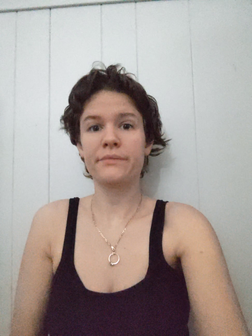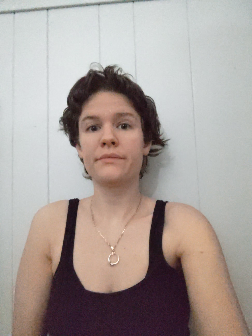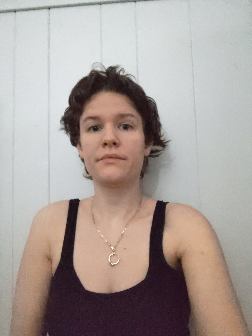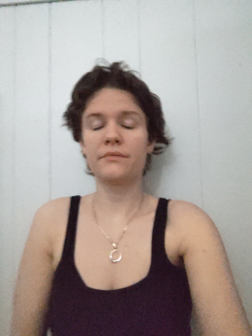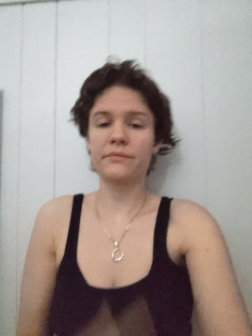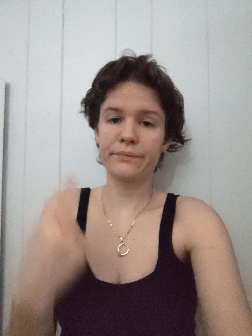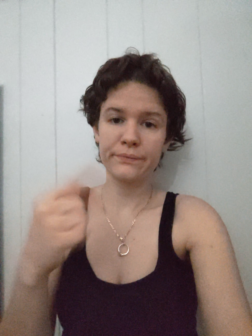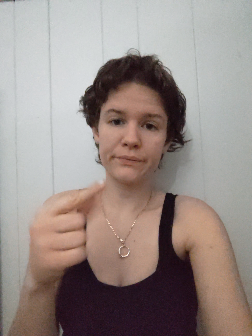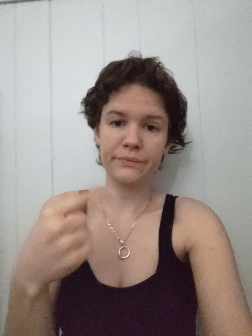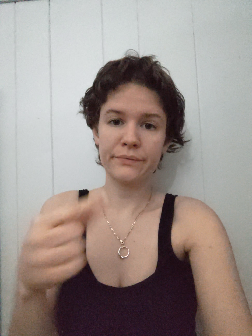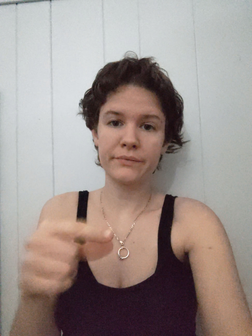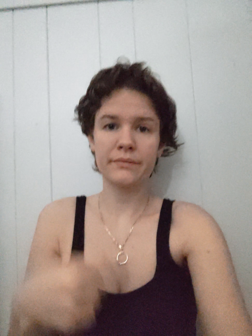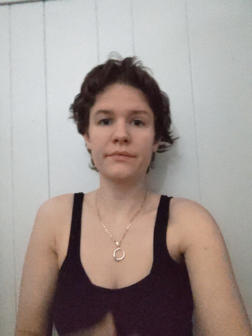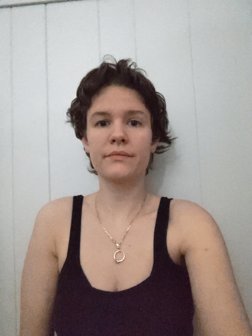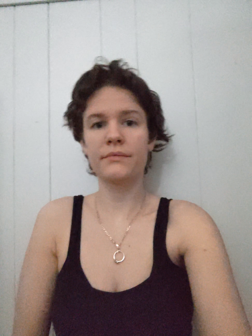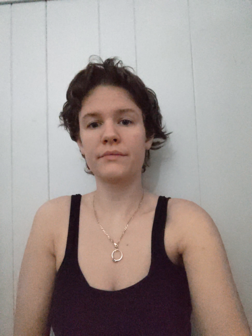green